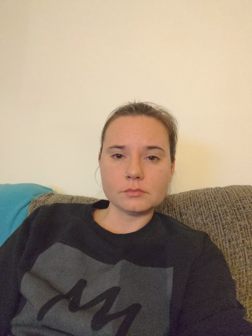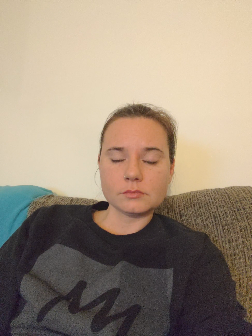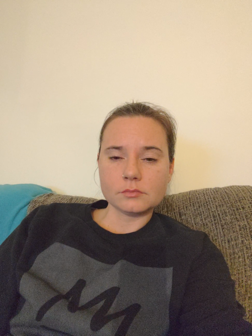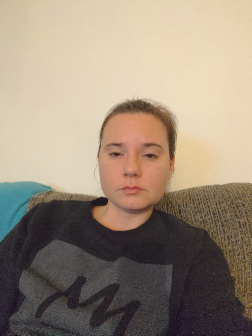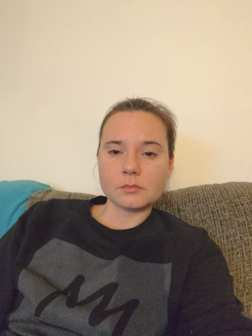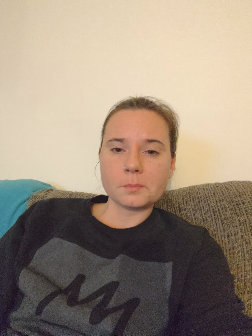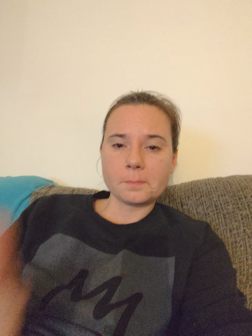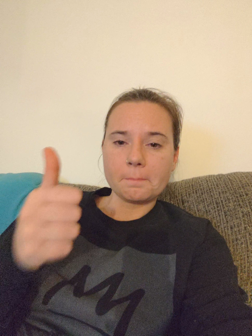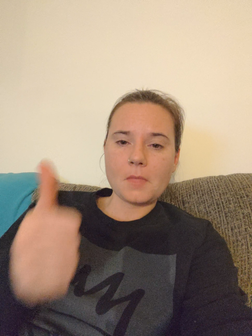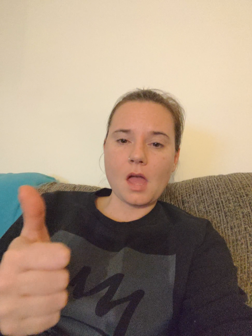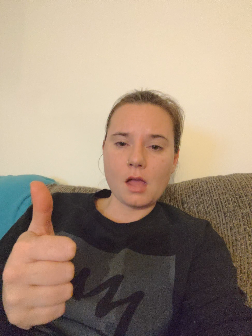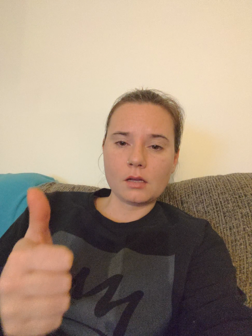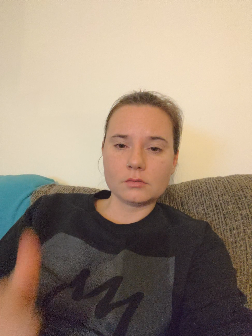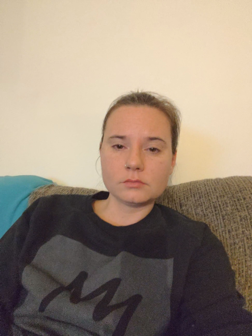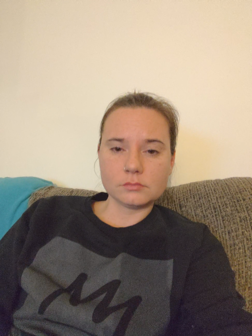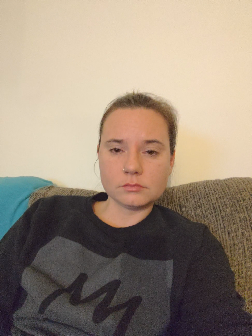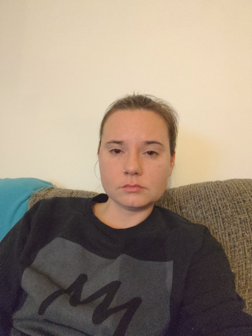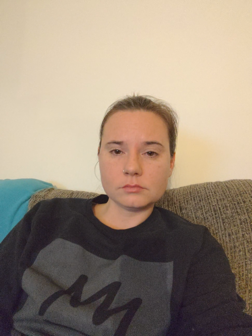bye